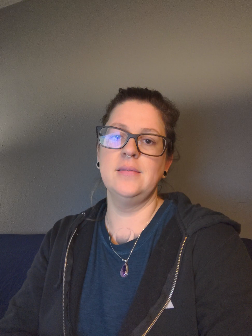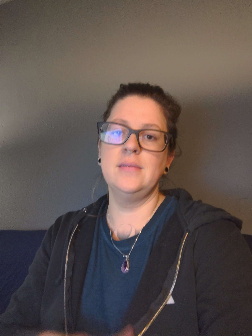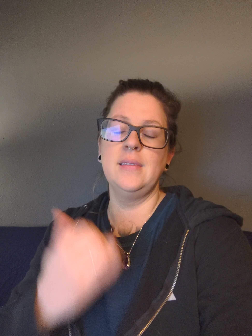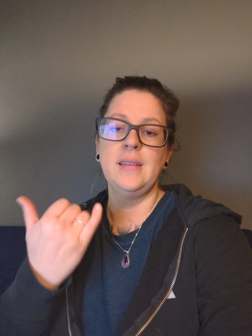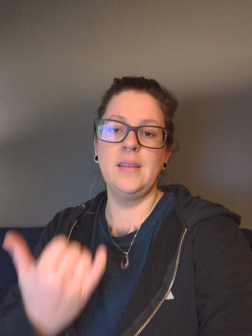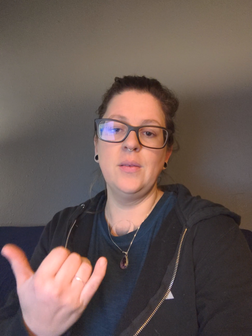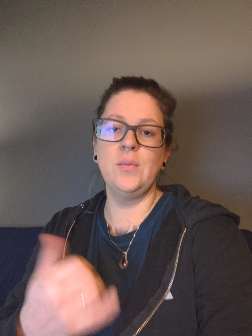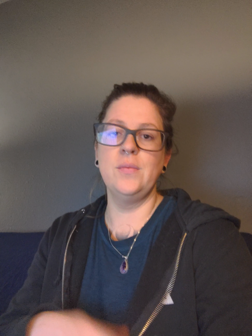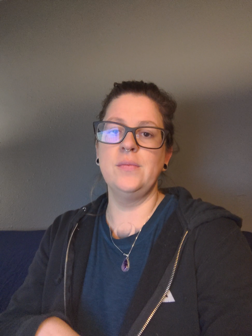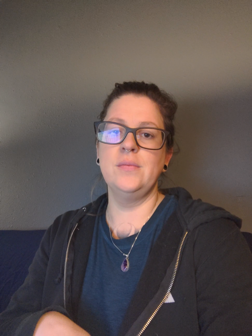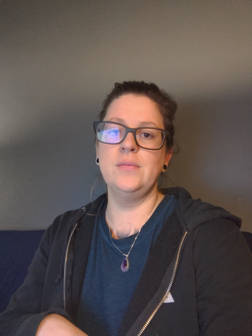now